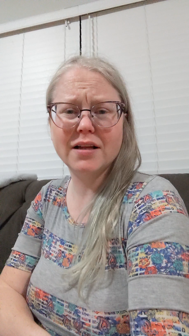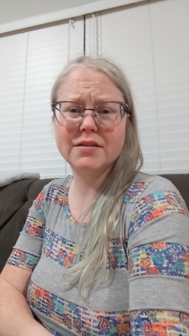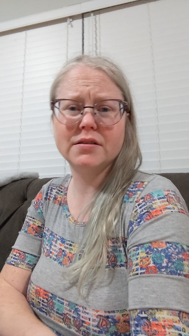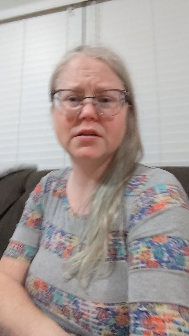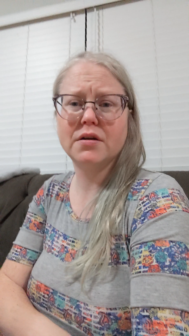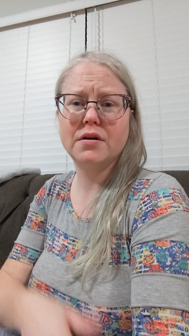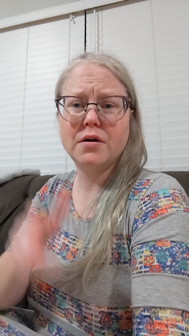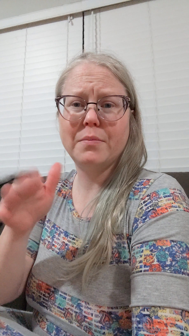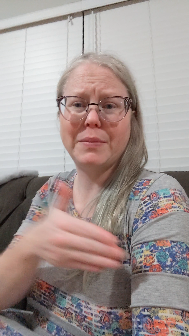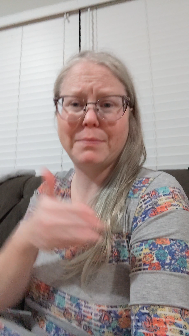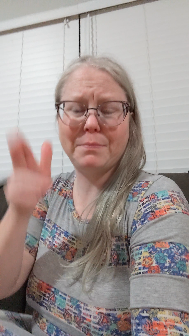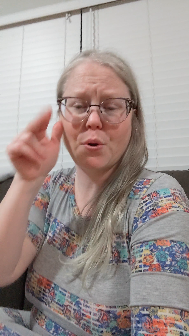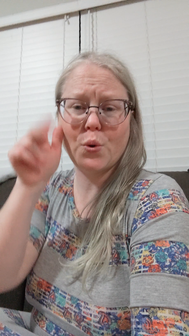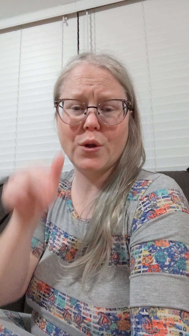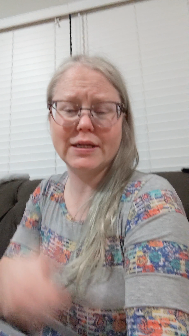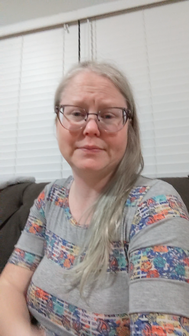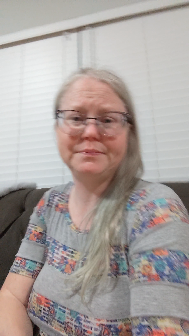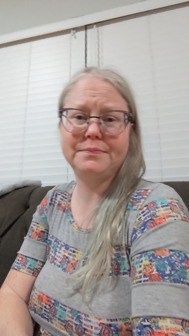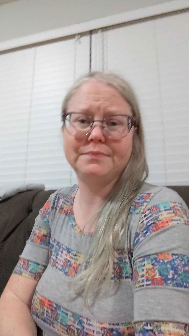pony